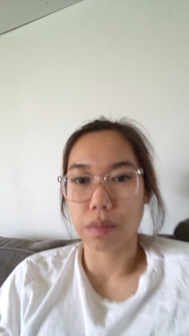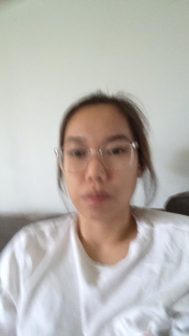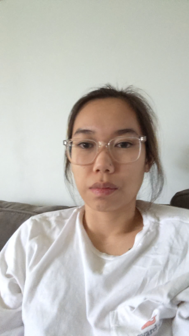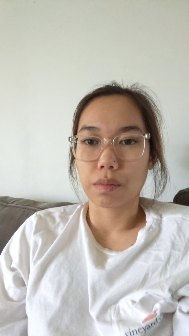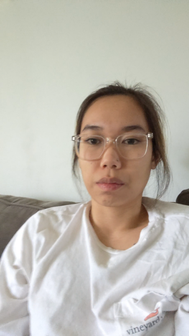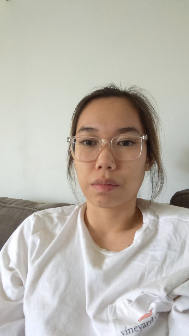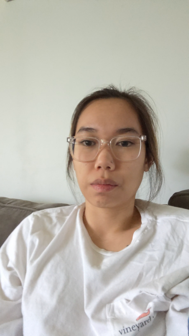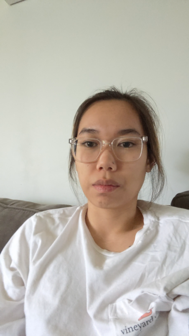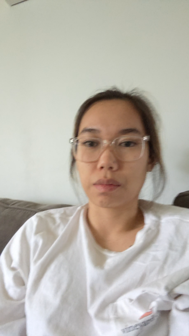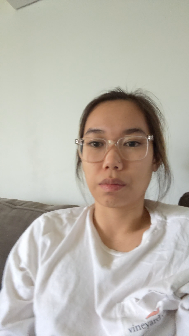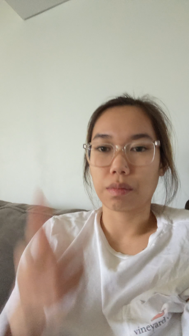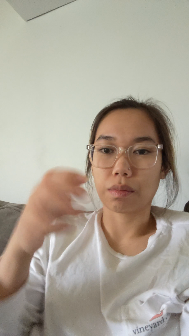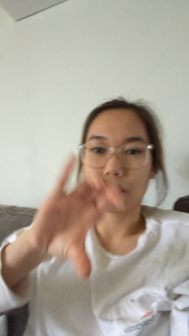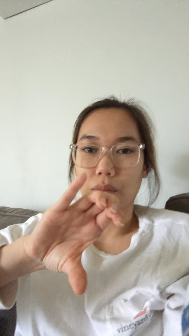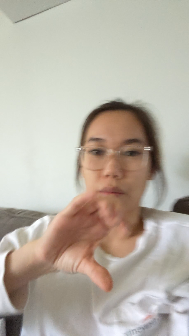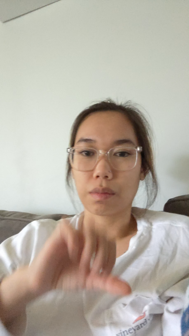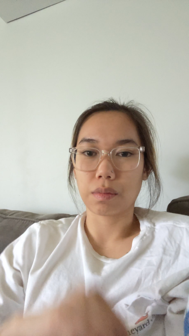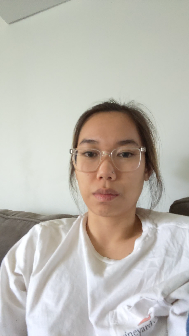dump